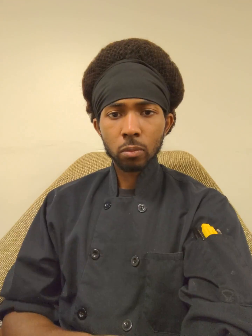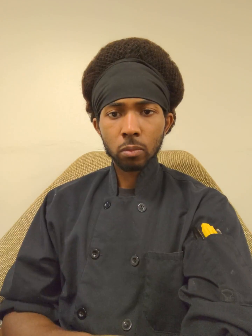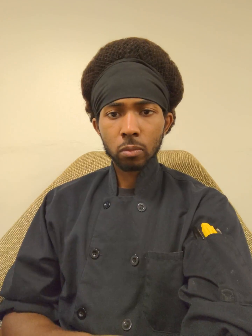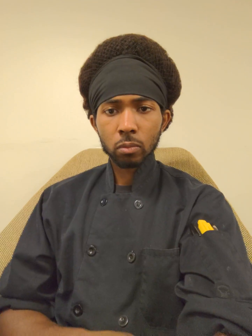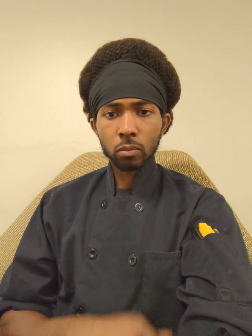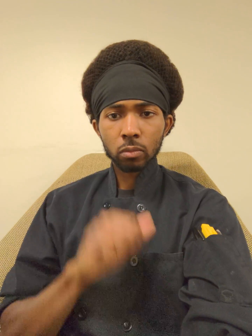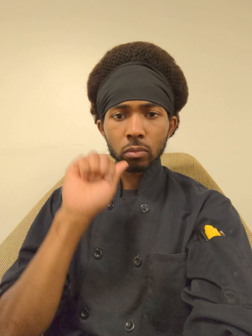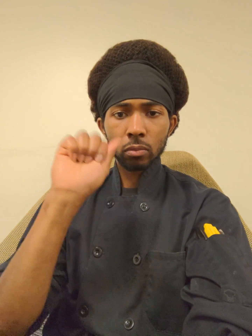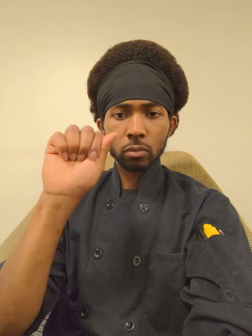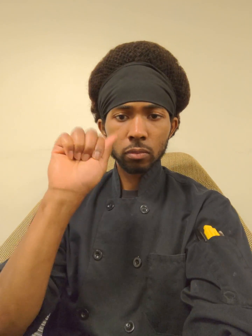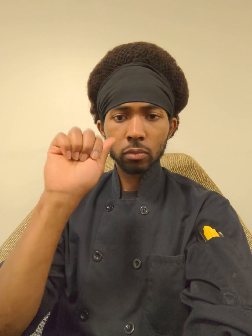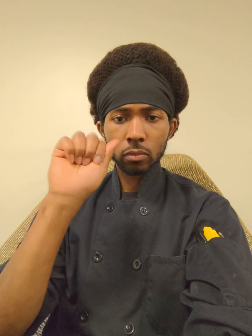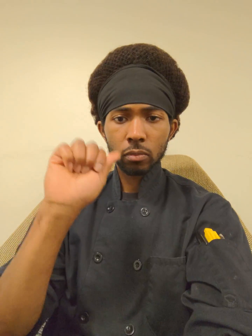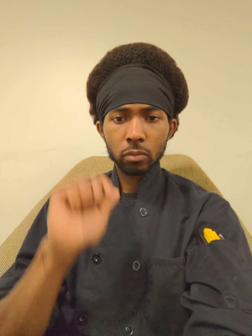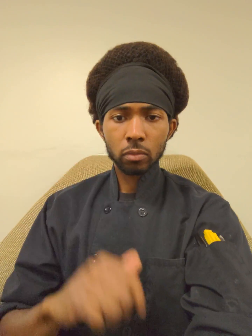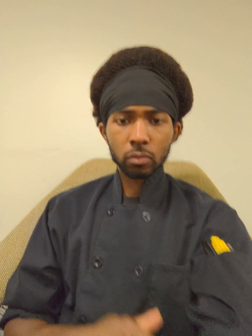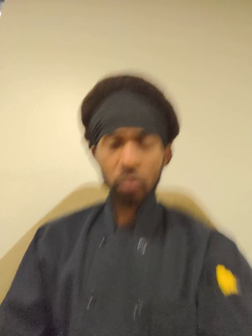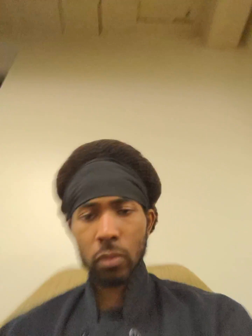knock